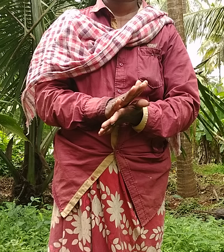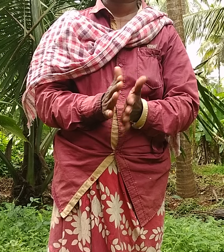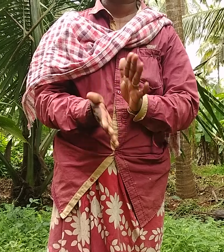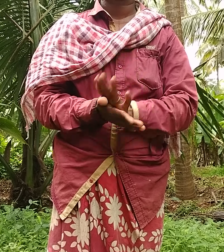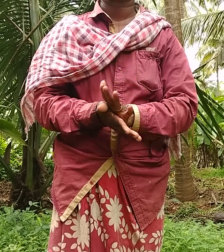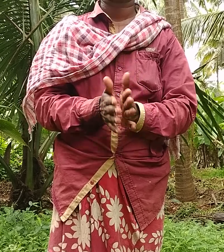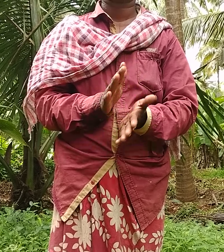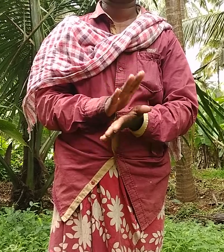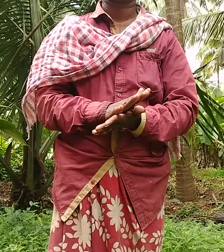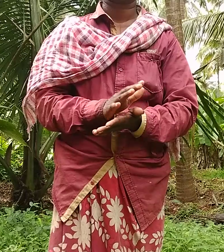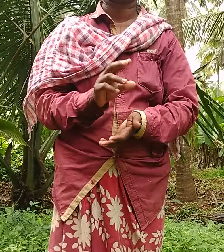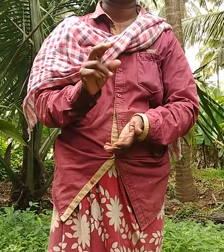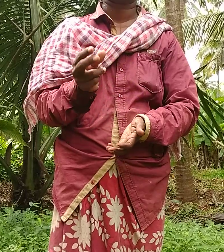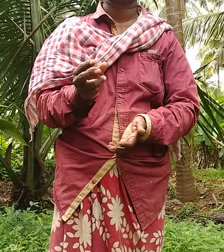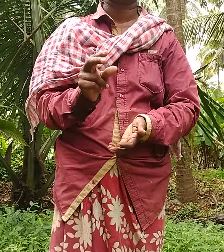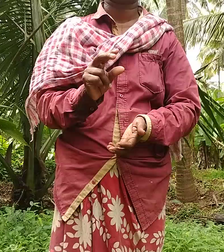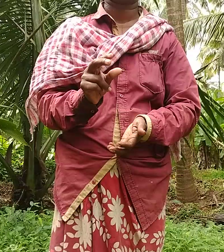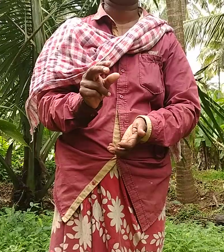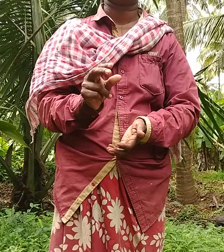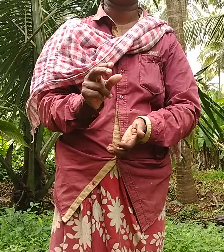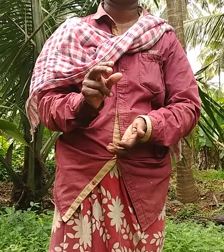Wheat